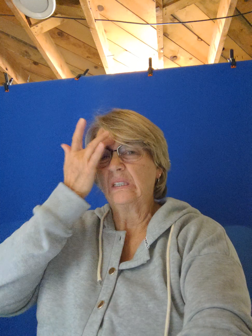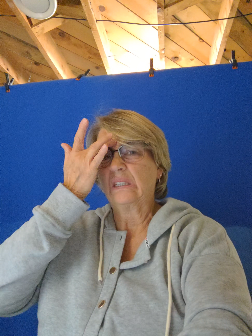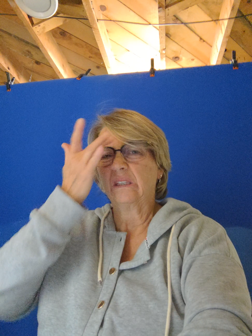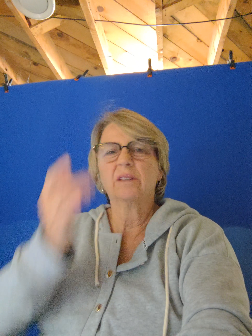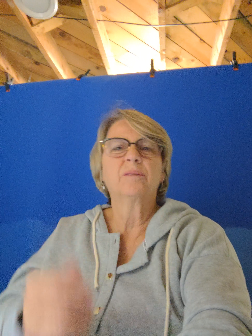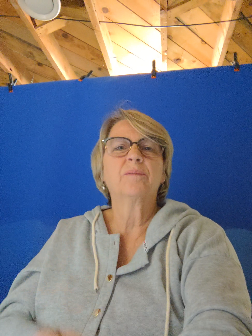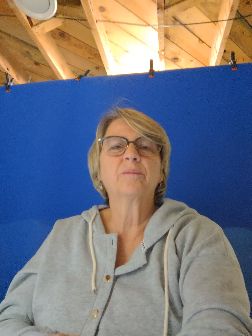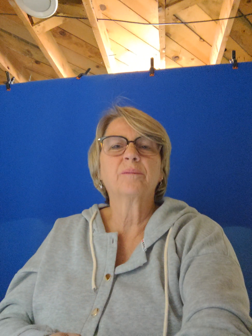sick